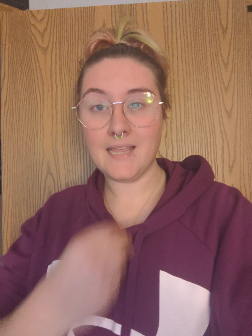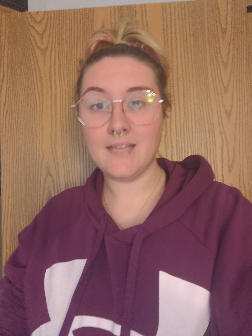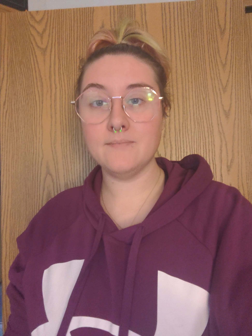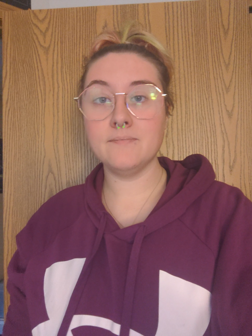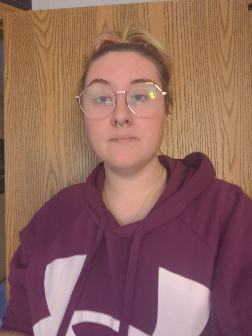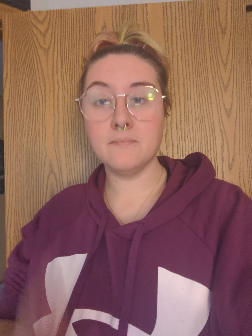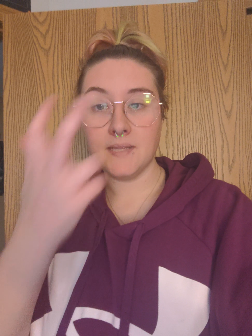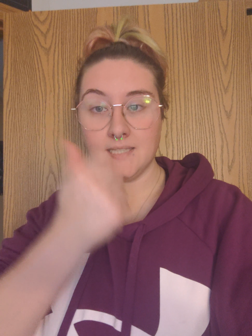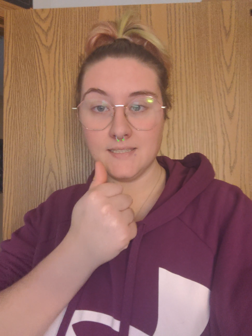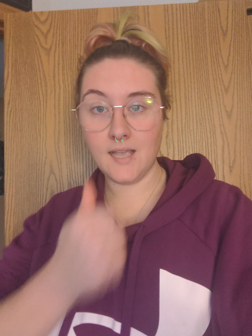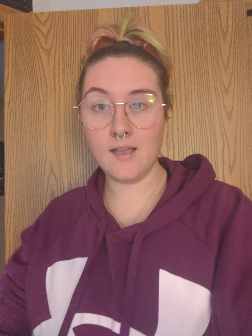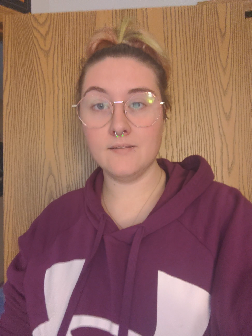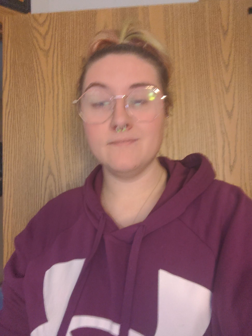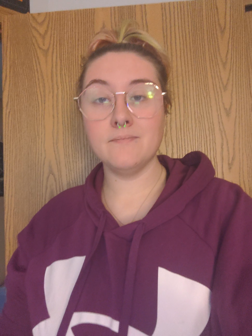pizza